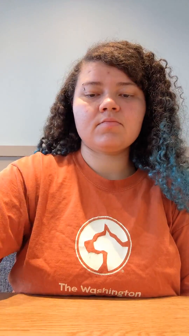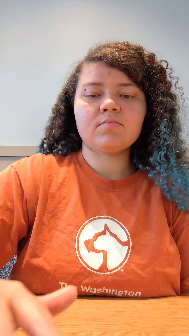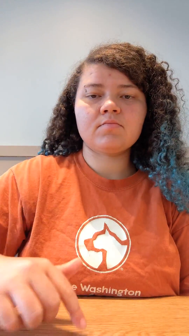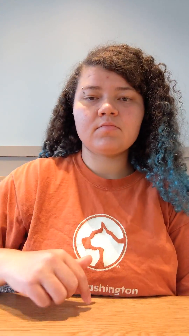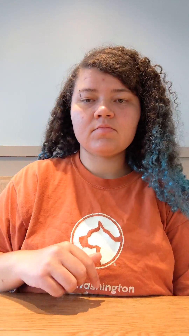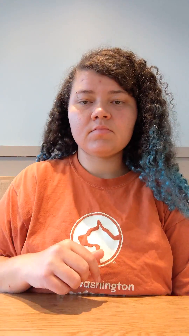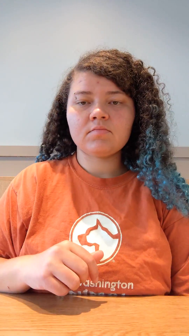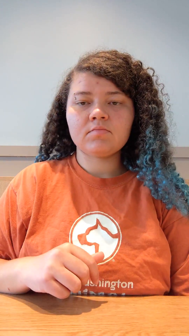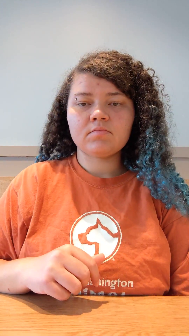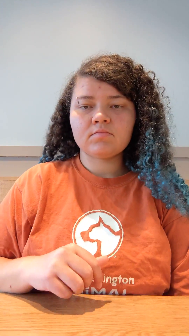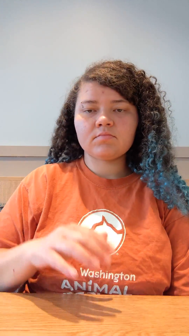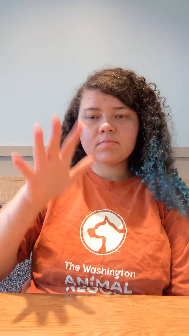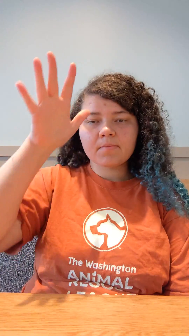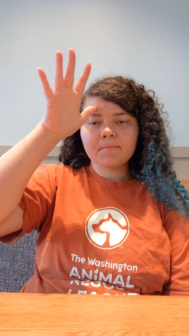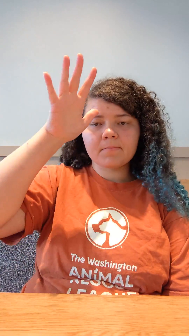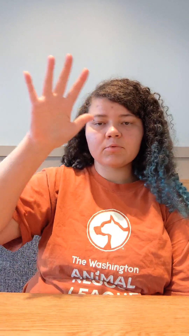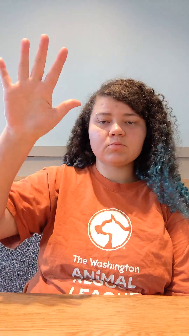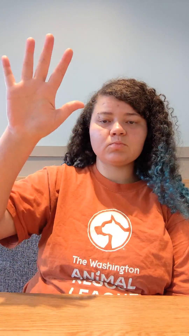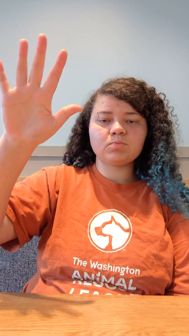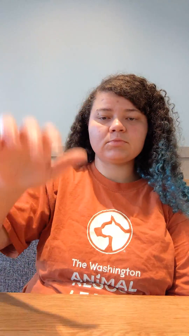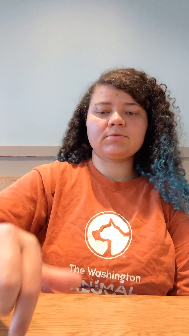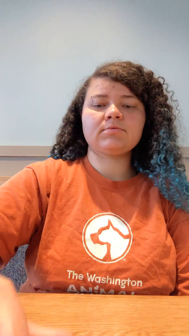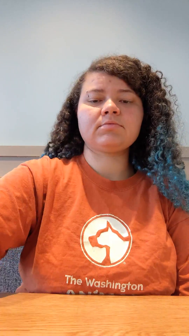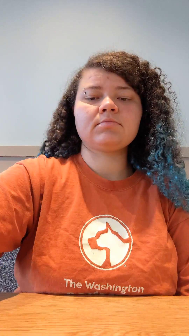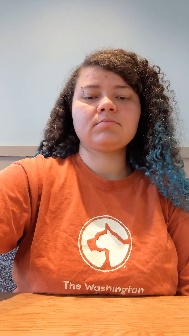moose